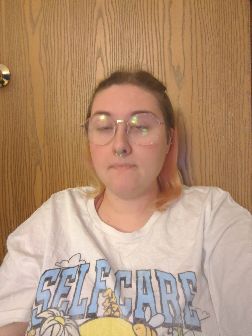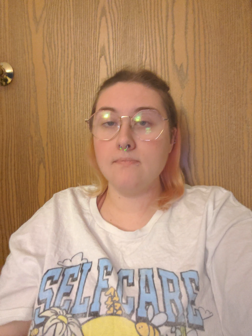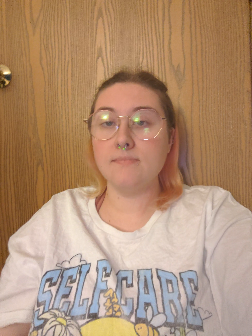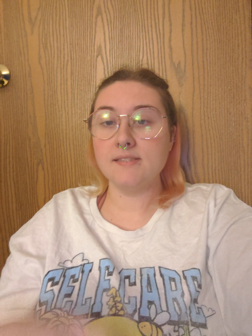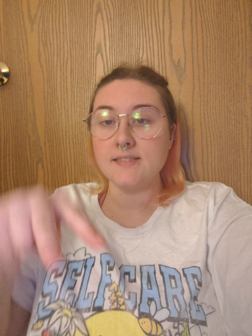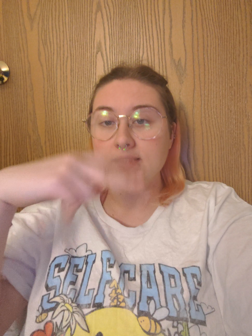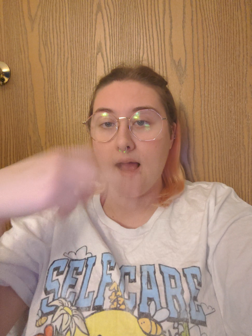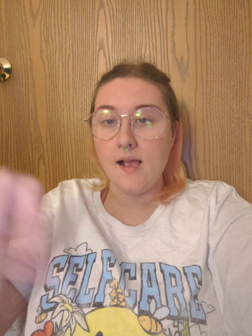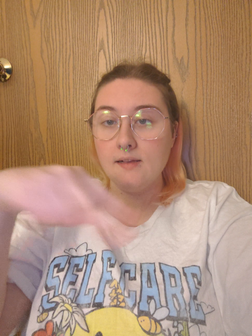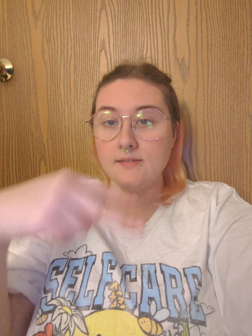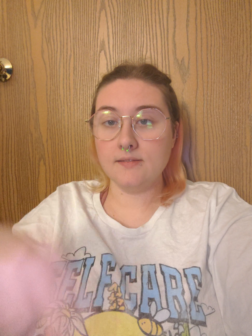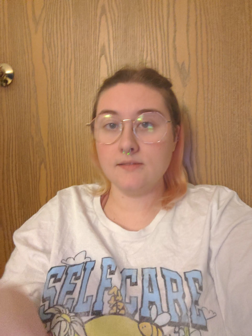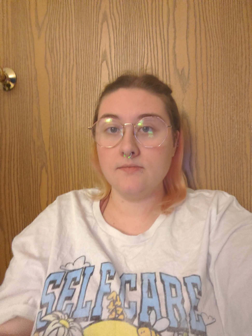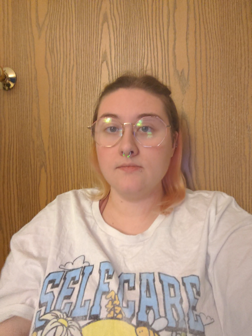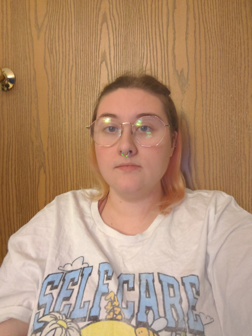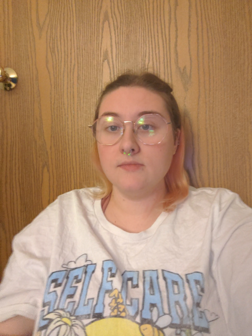dance